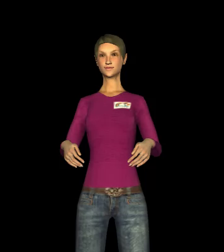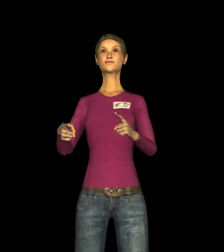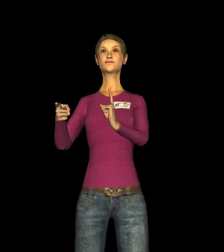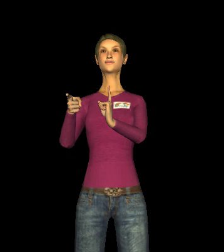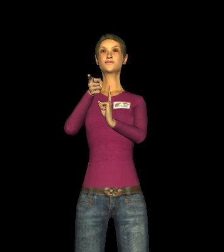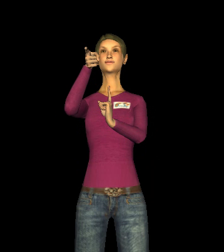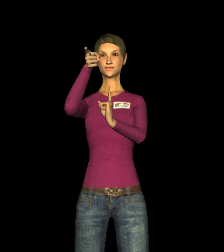أساسي